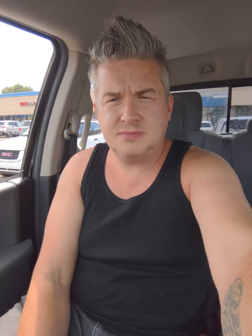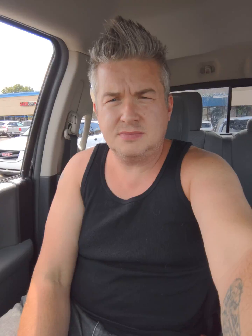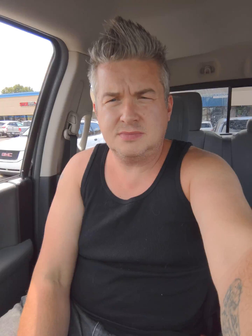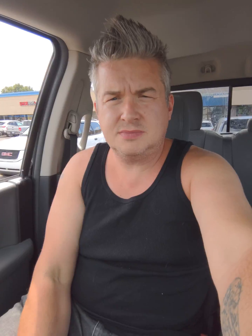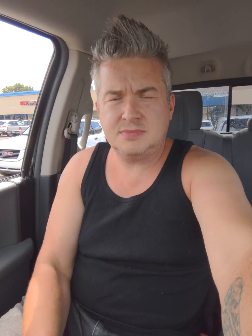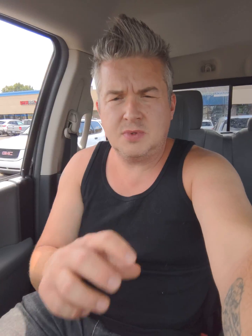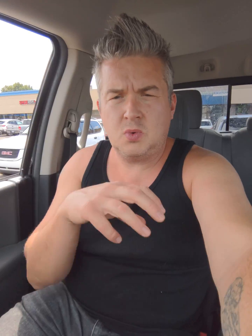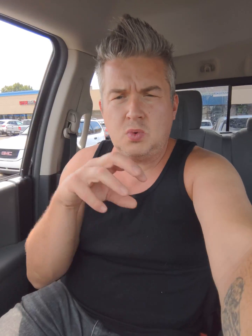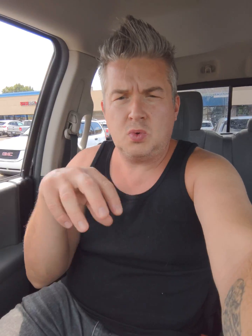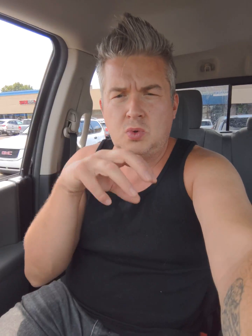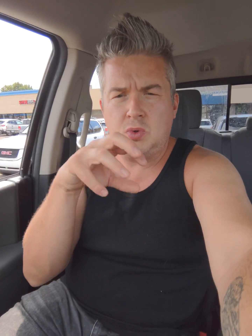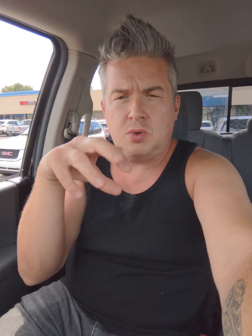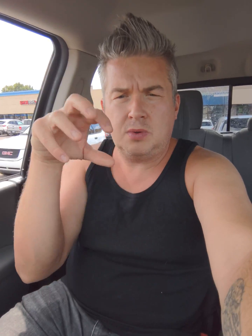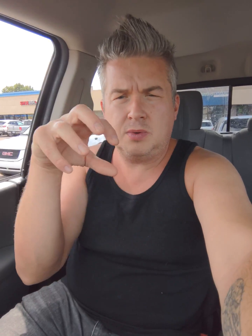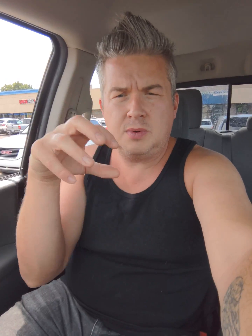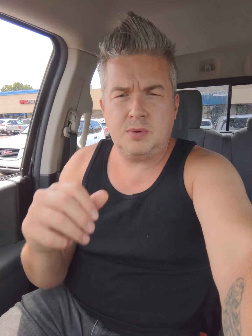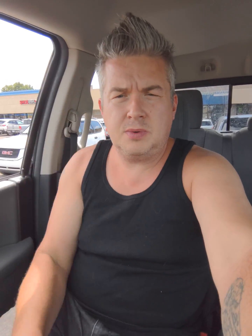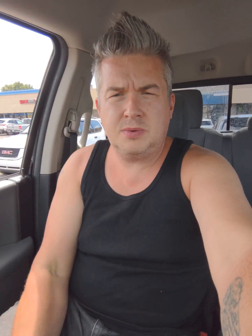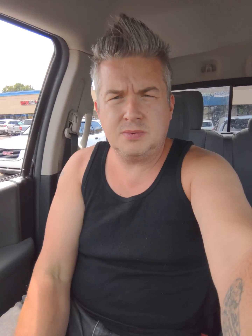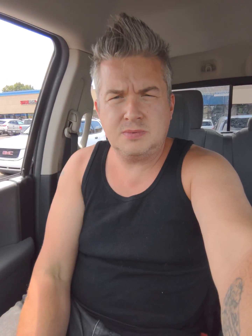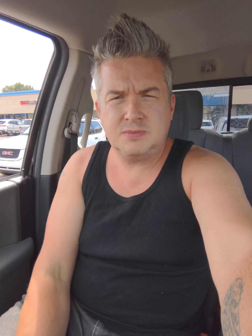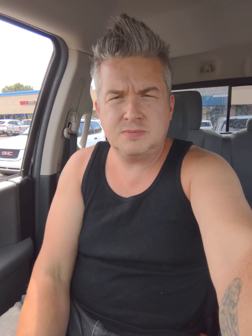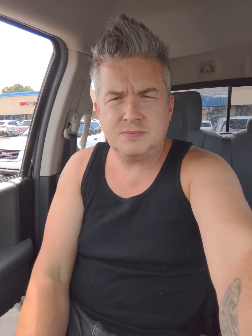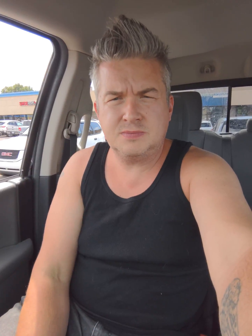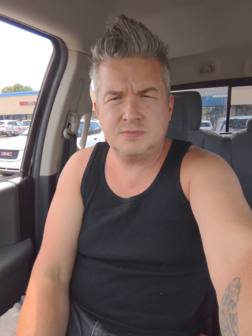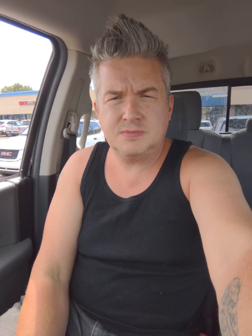block